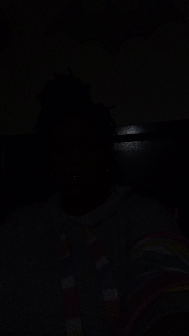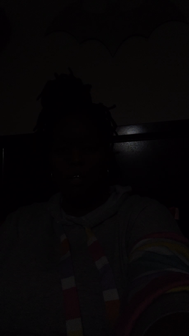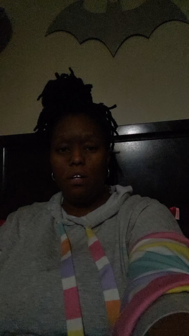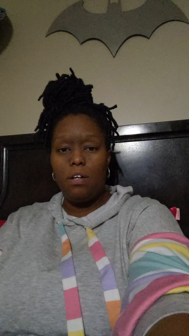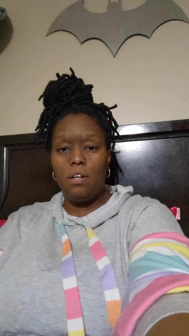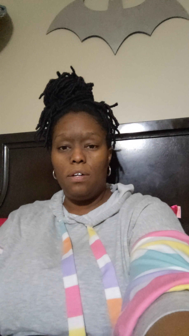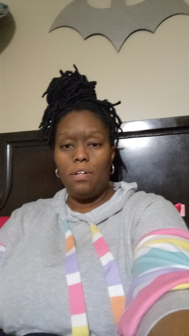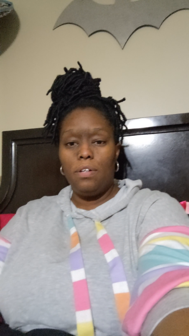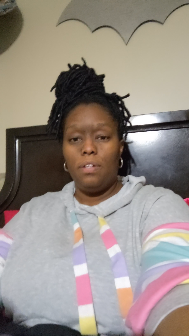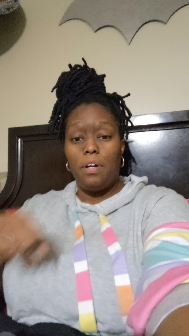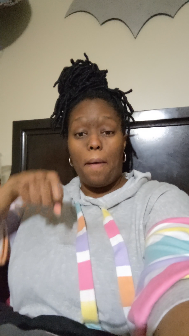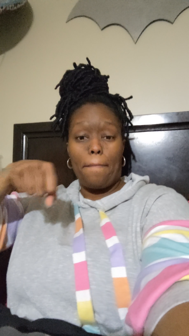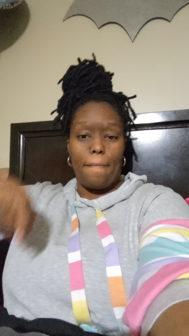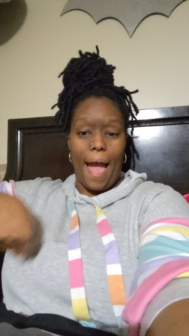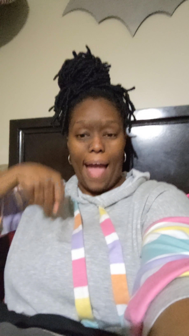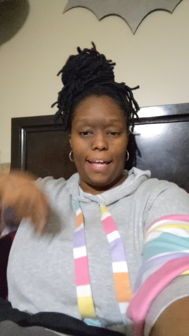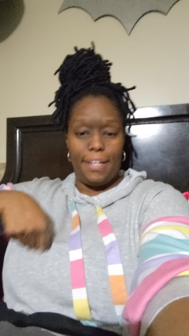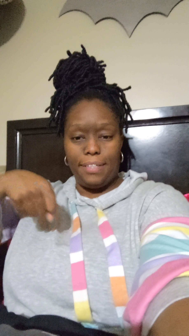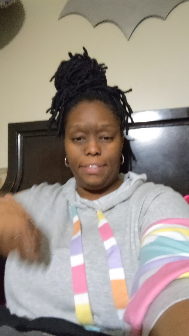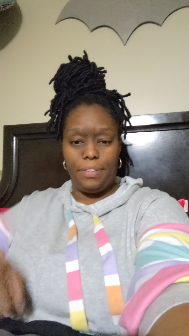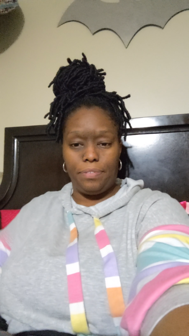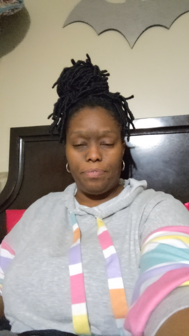bicycle